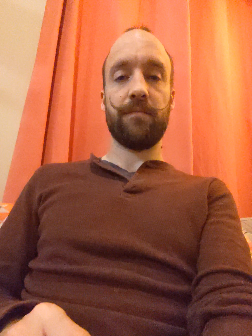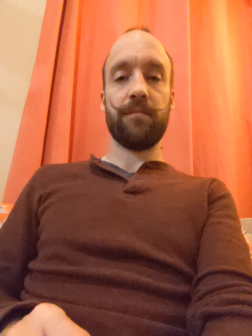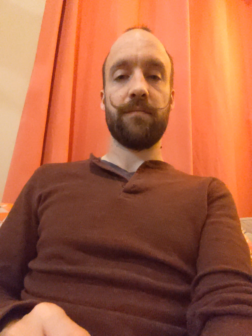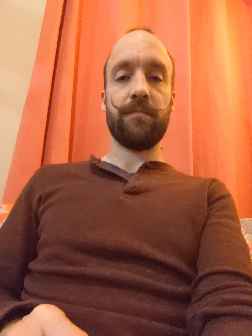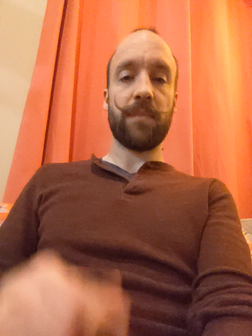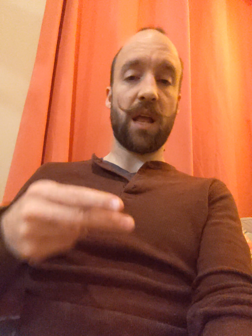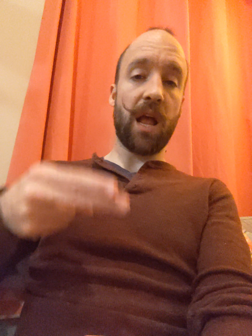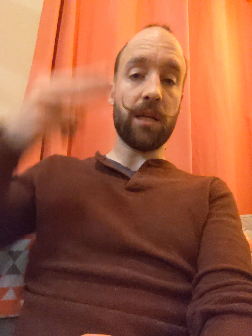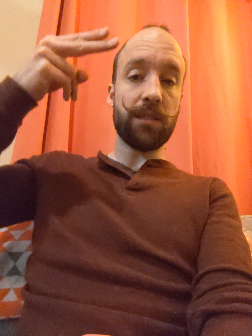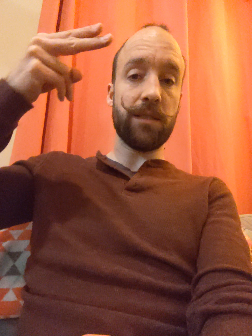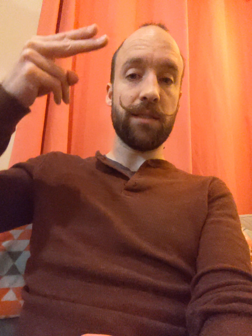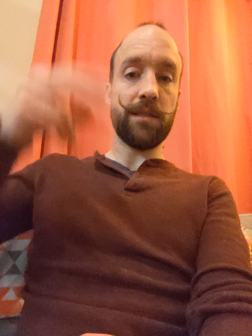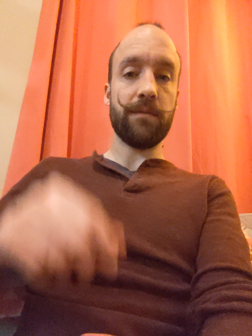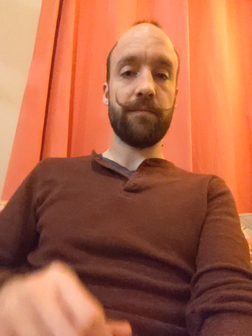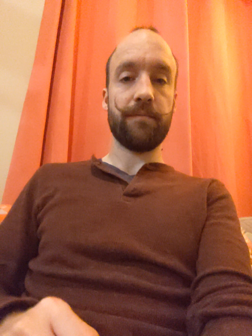high